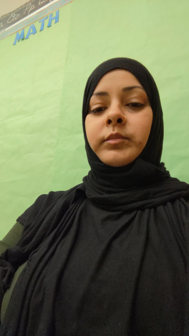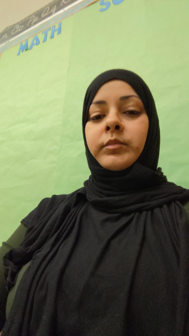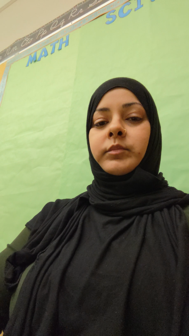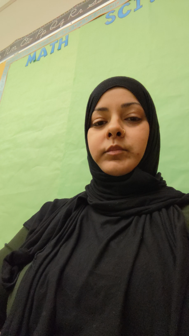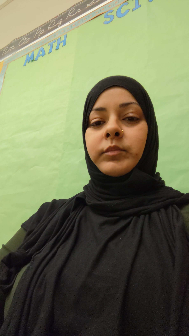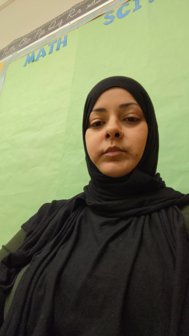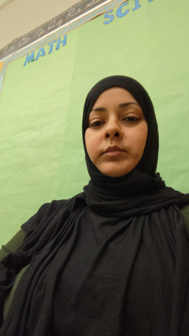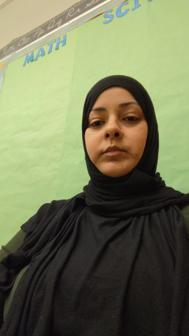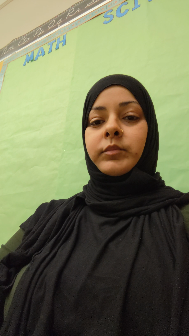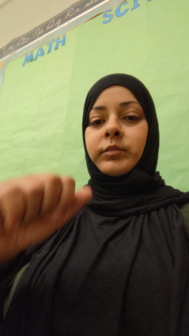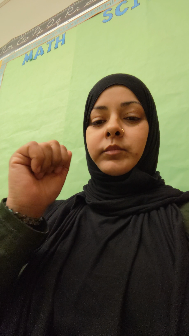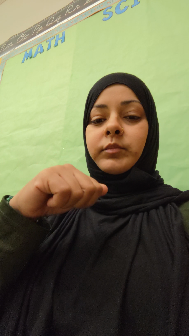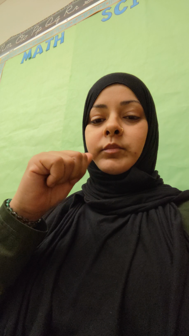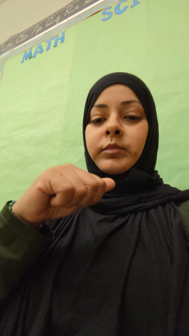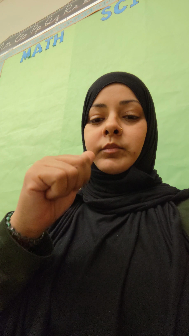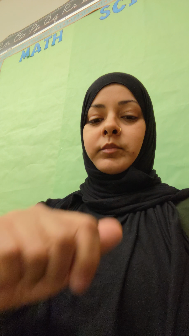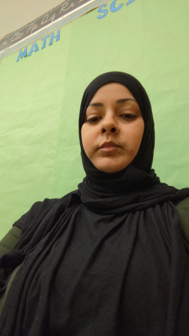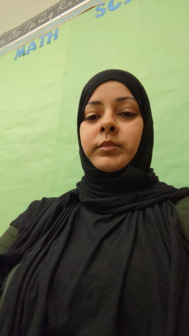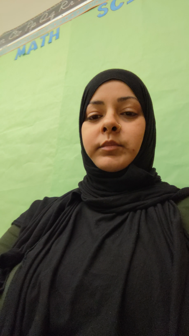rock